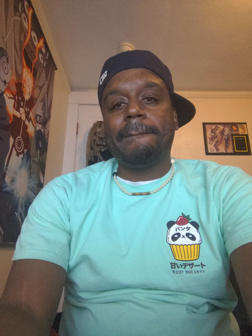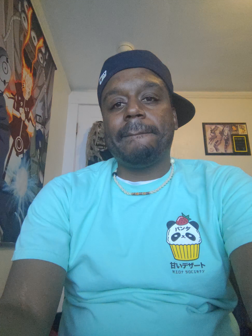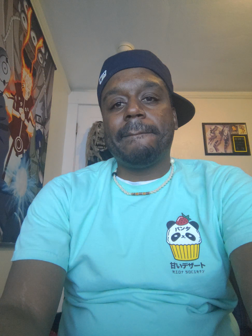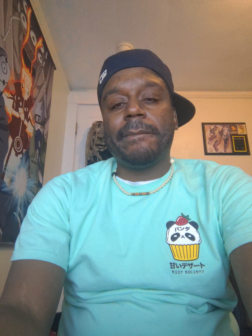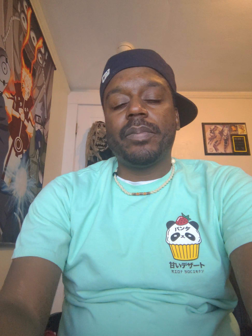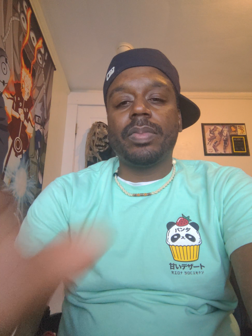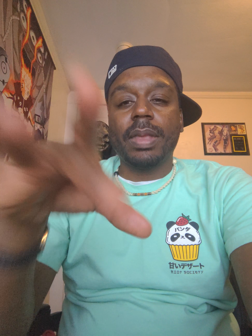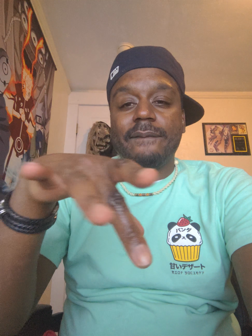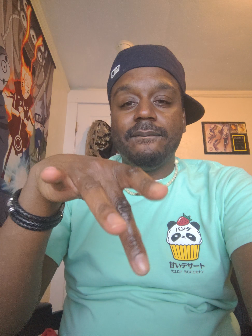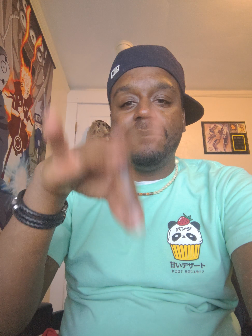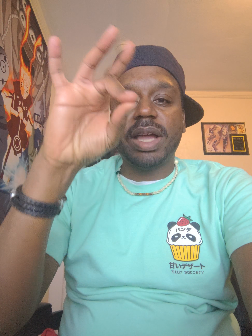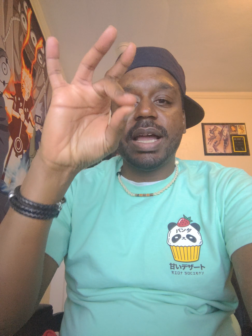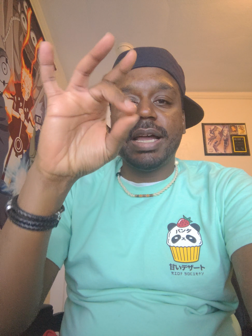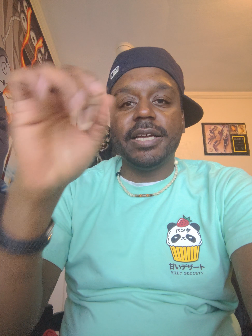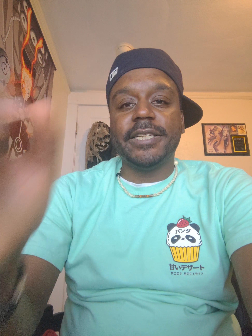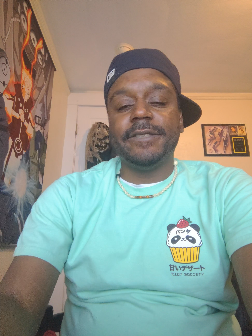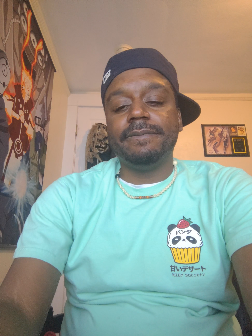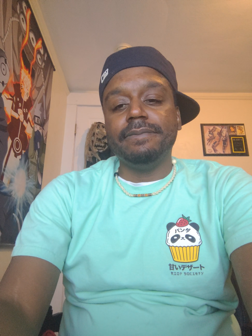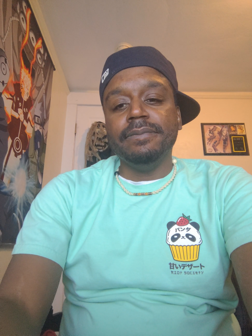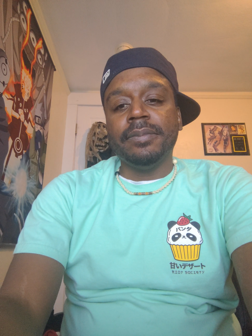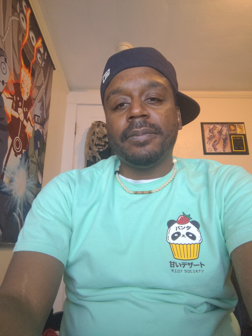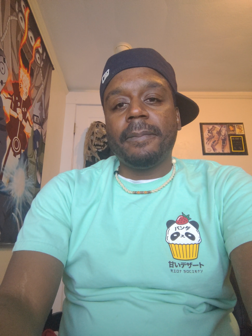find